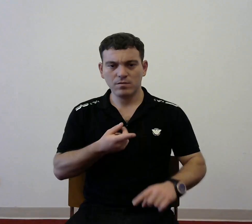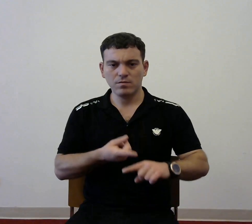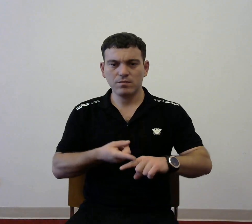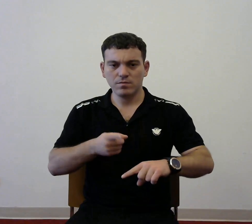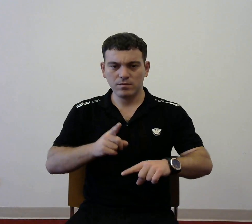bu